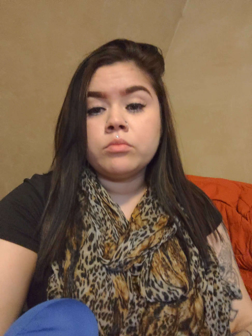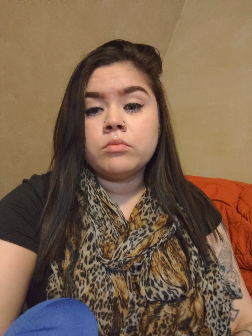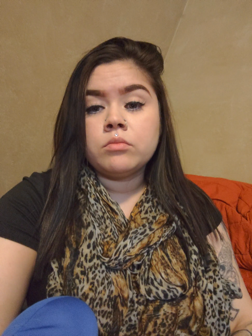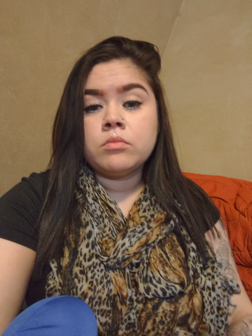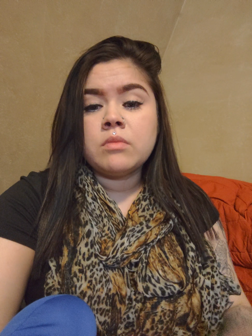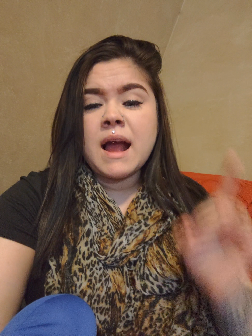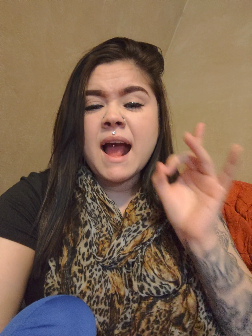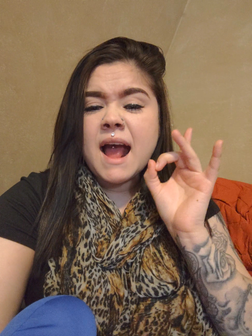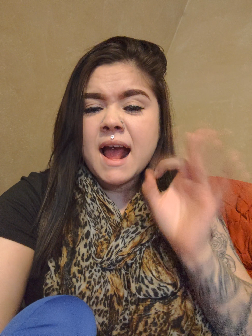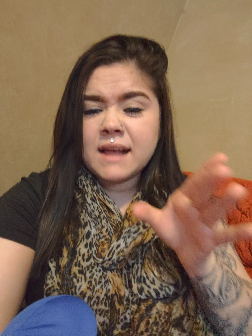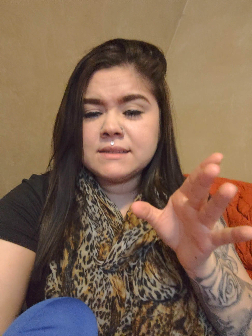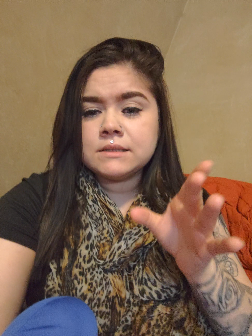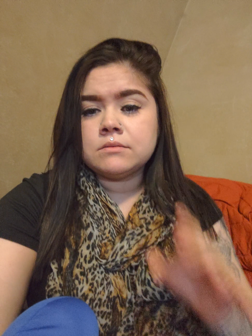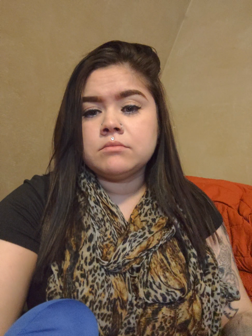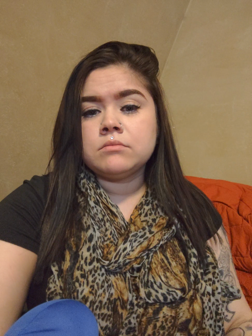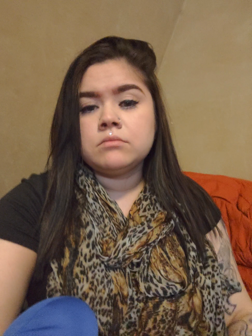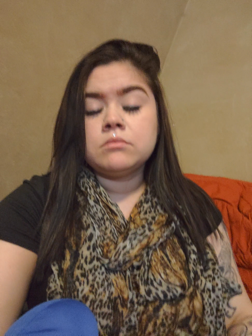hate